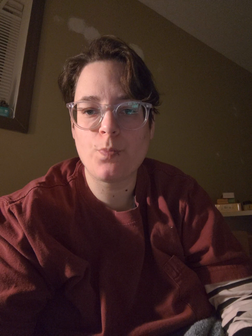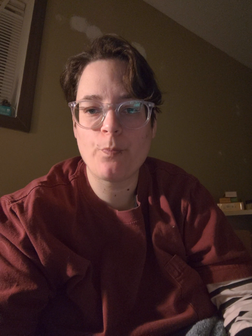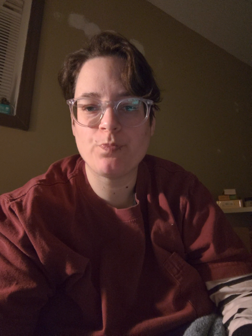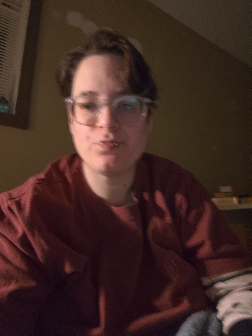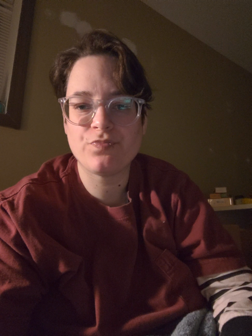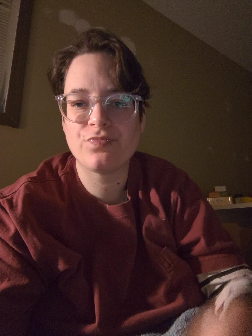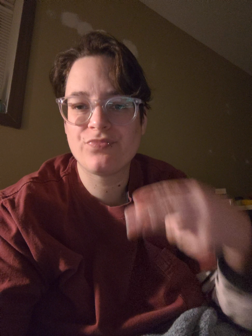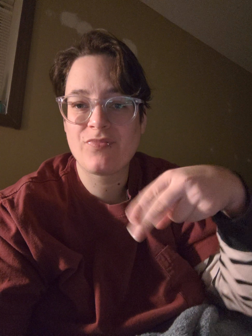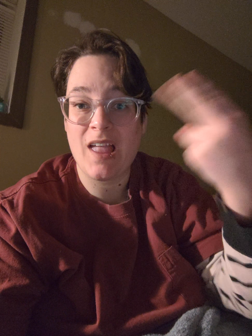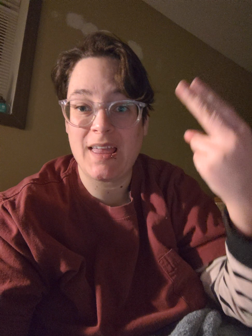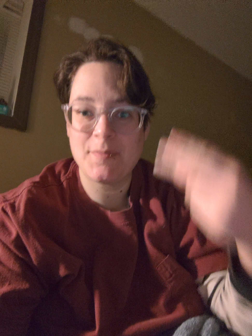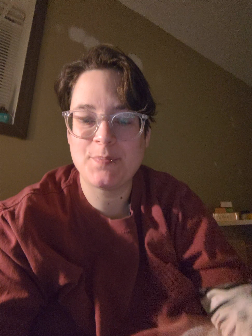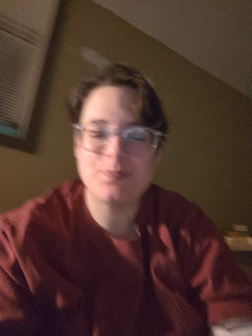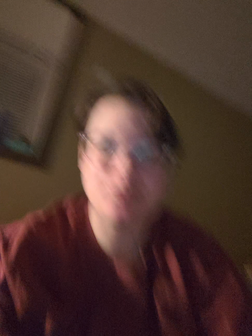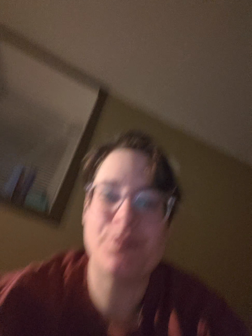high